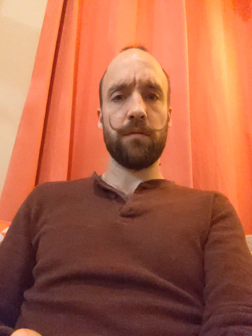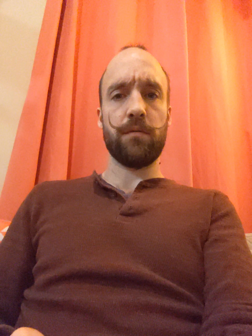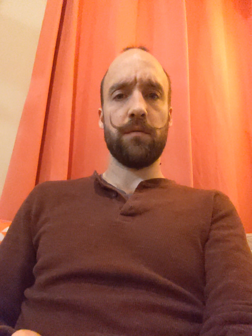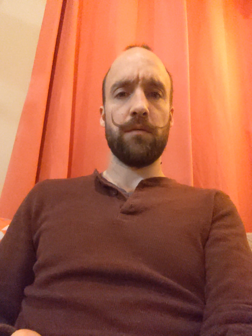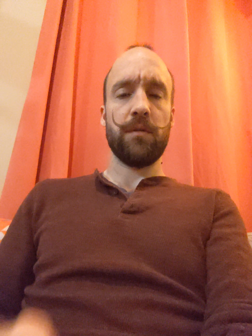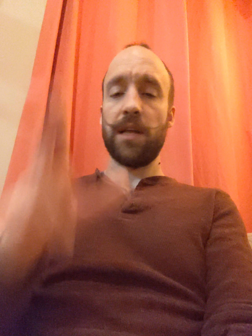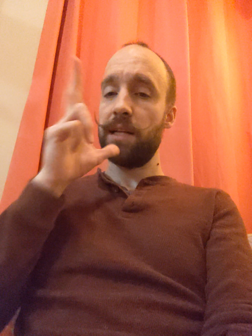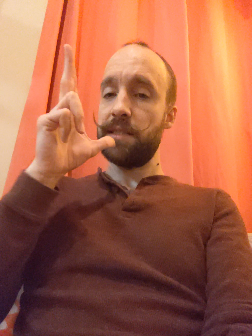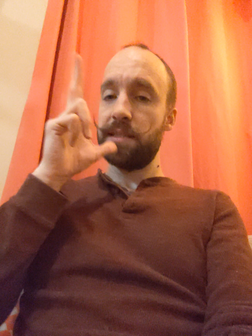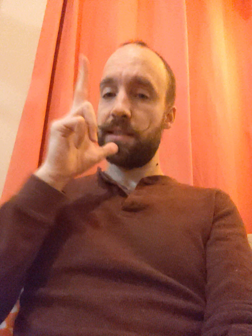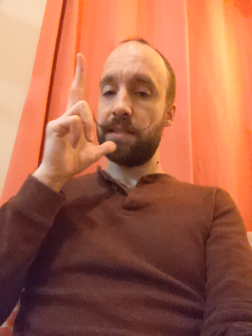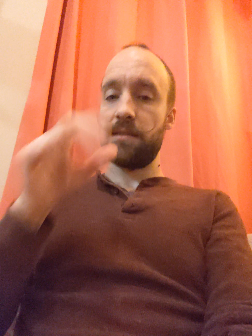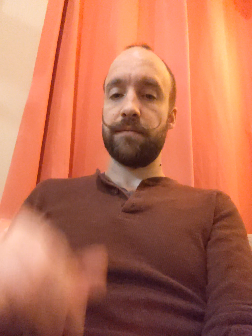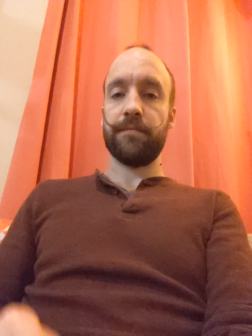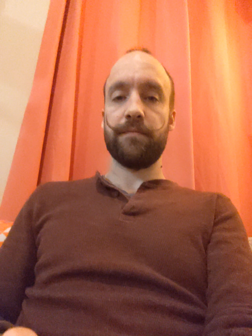hen